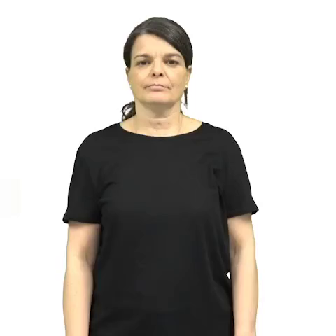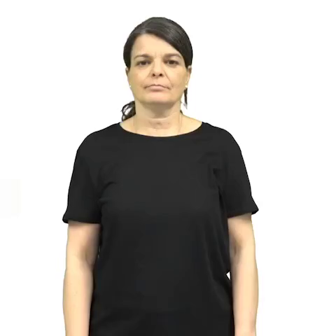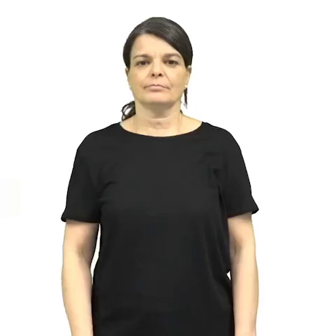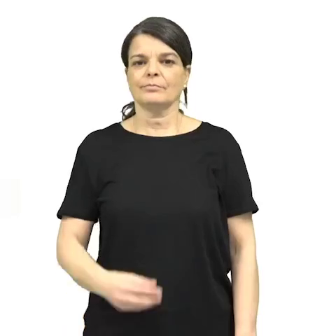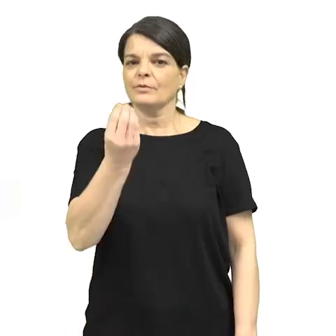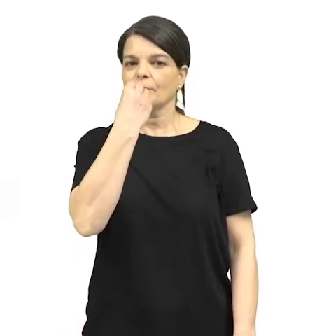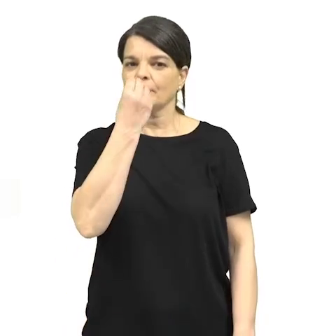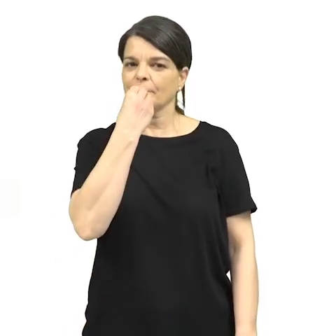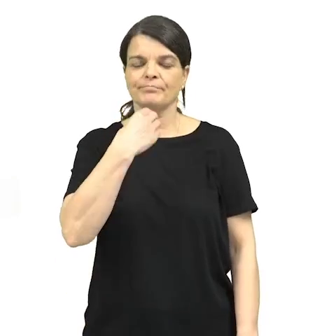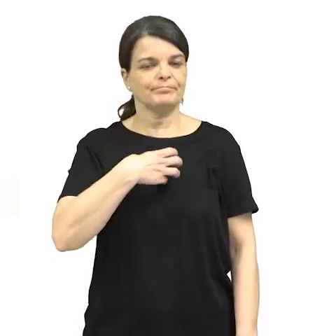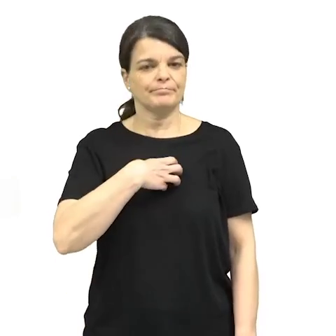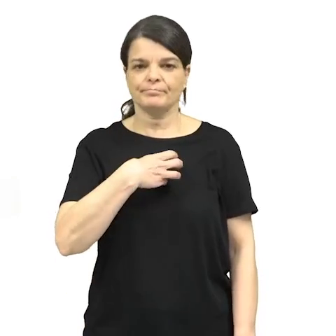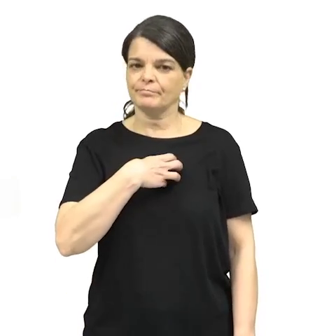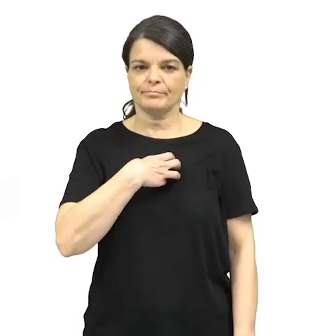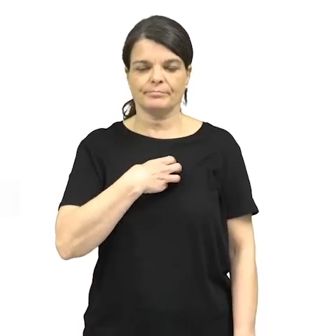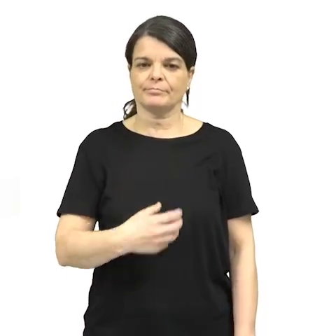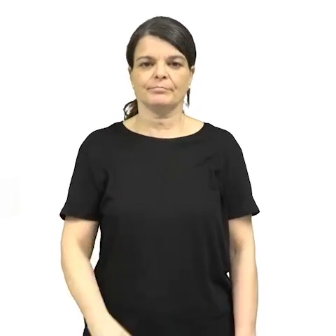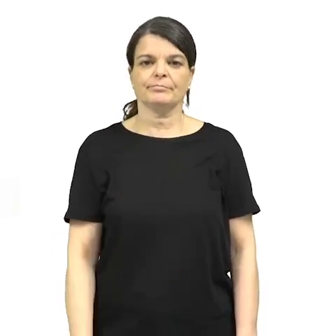comer poder